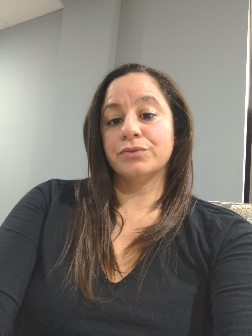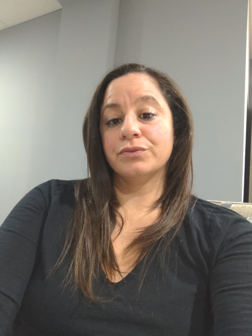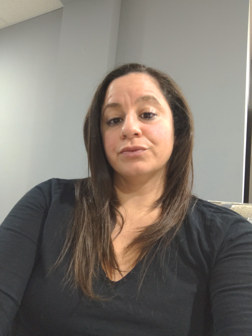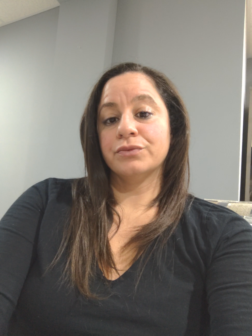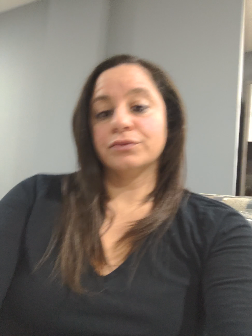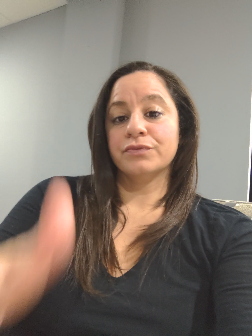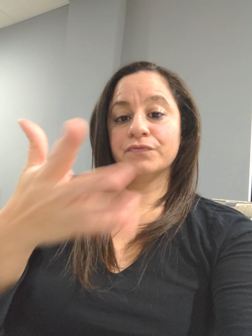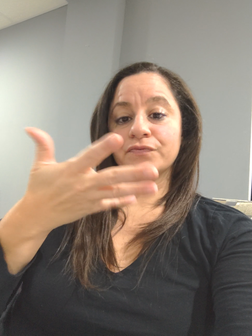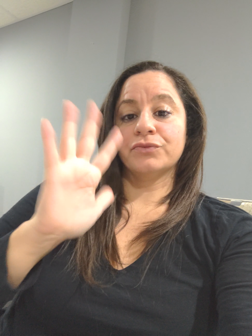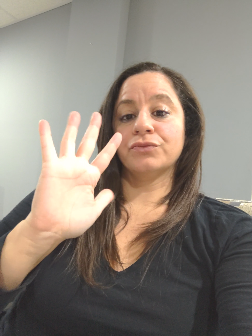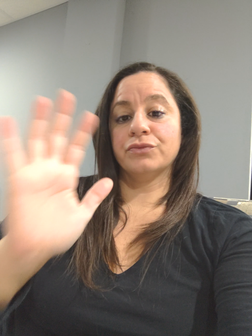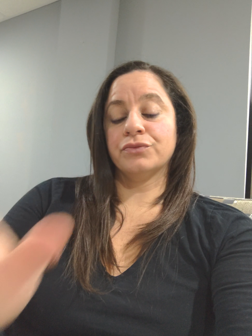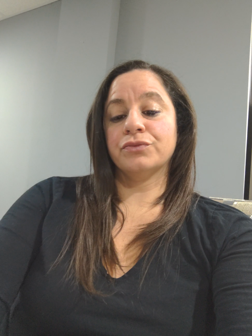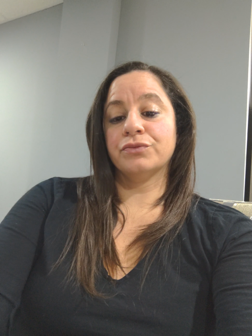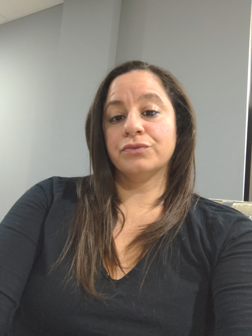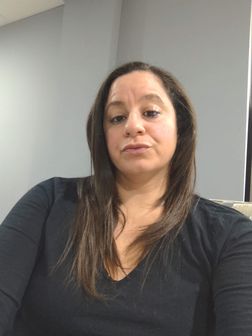finish